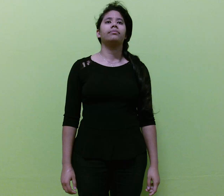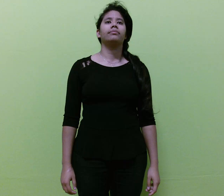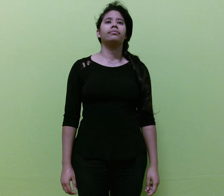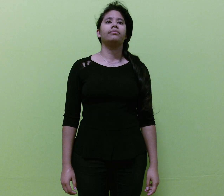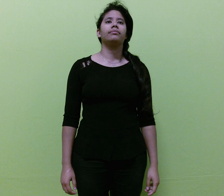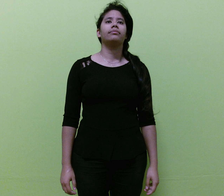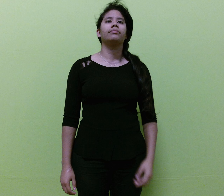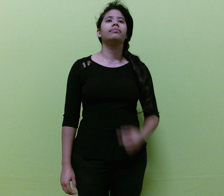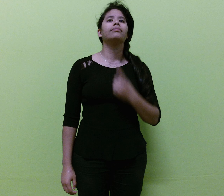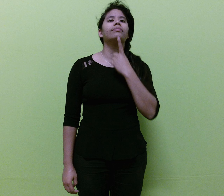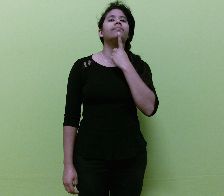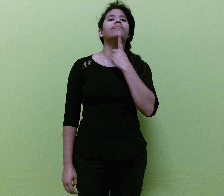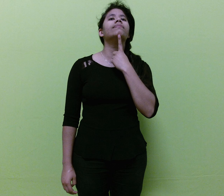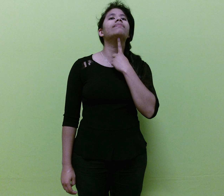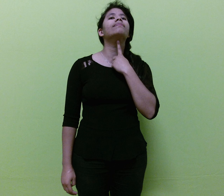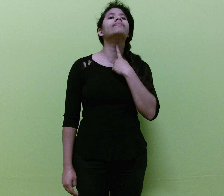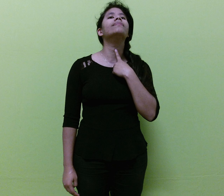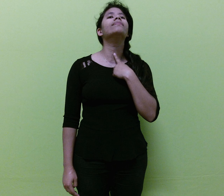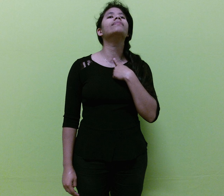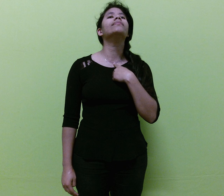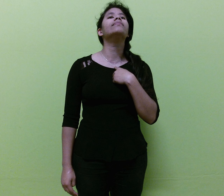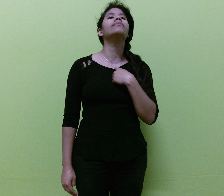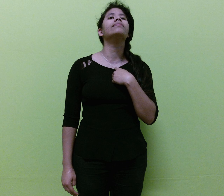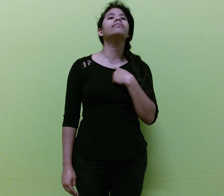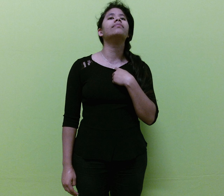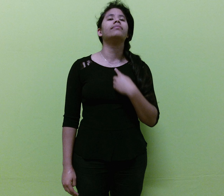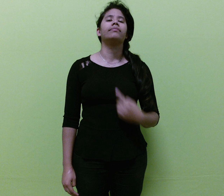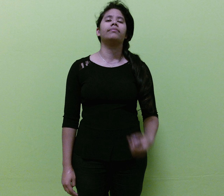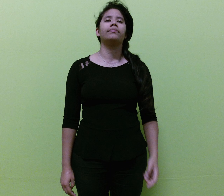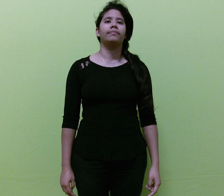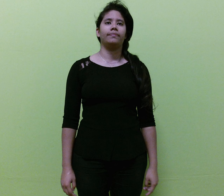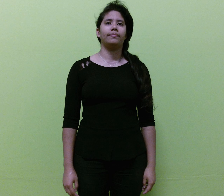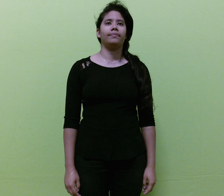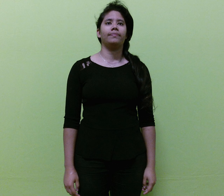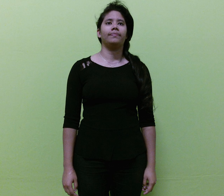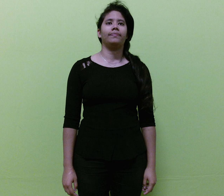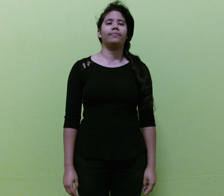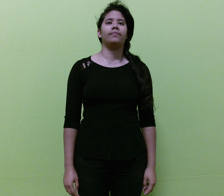vontade